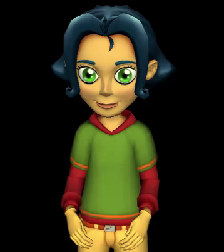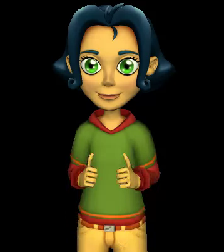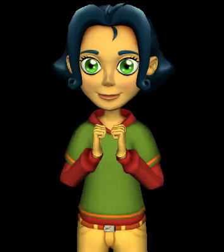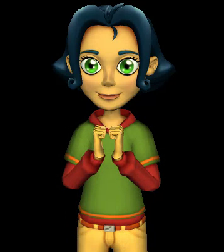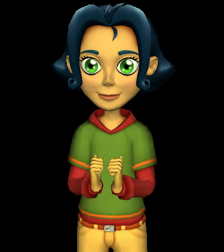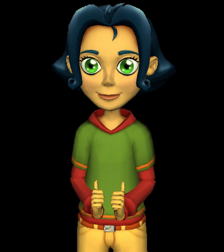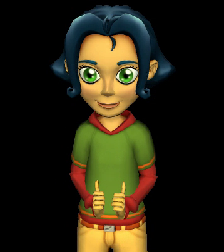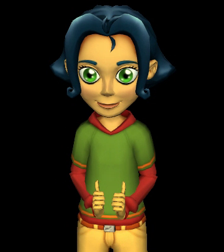حقيبة ظهر